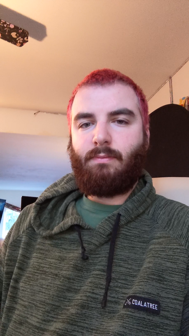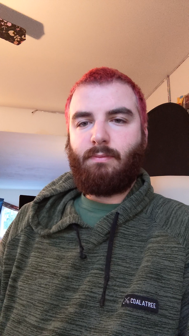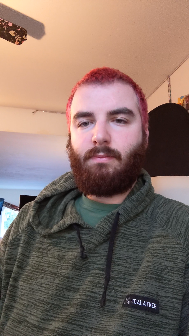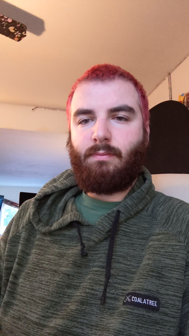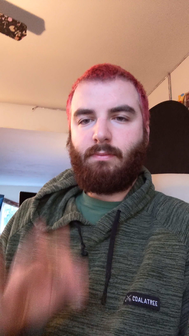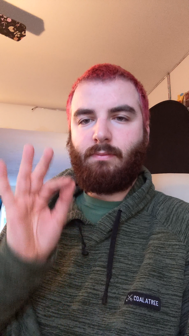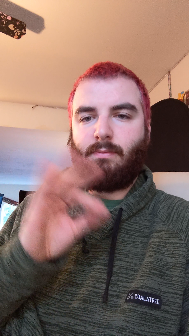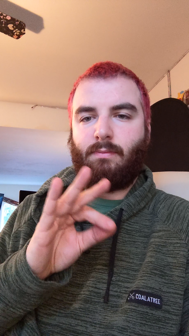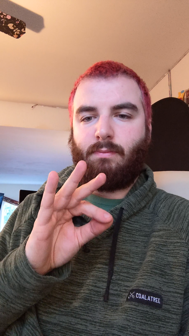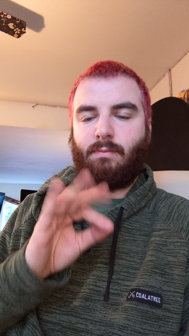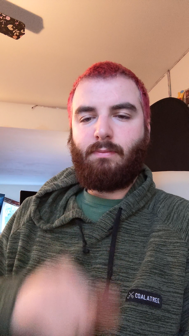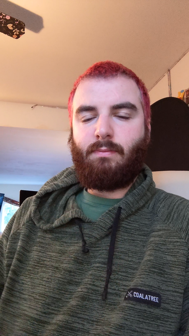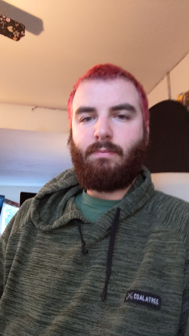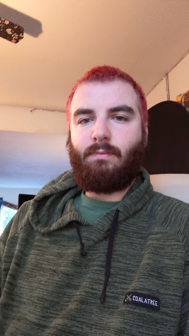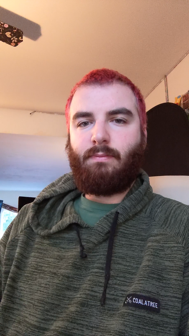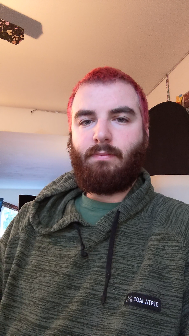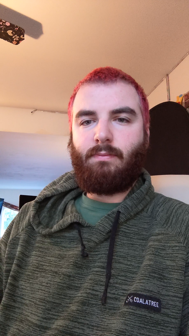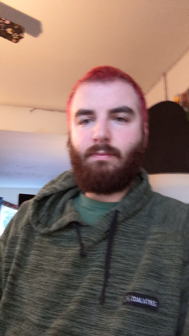fit